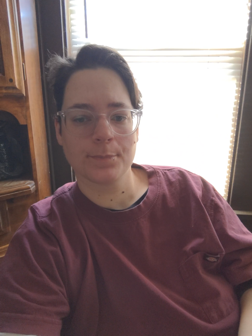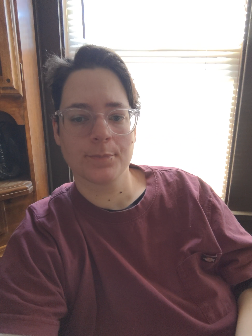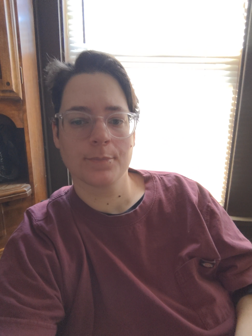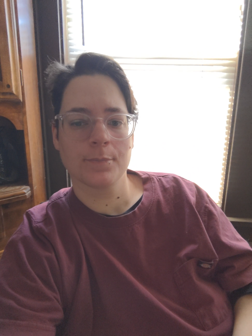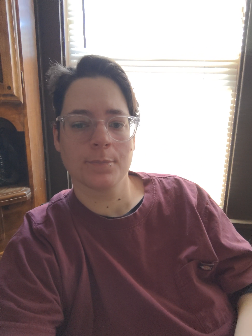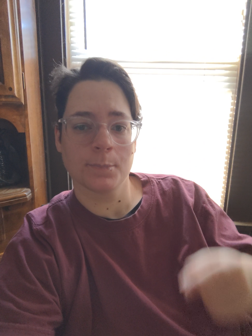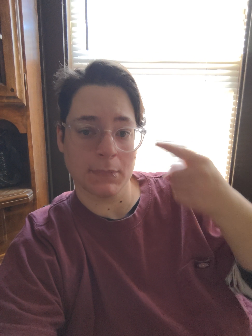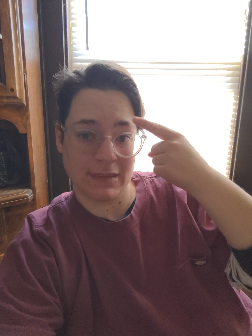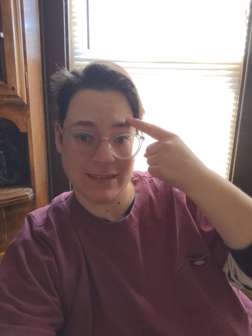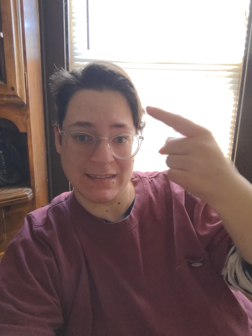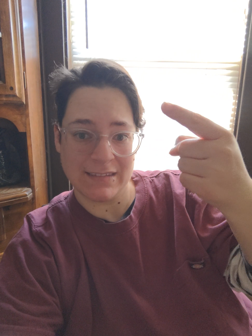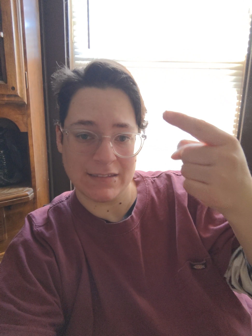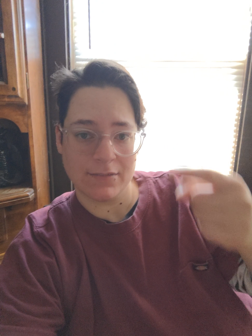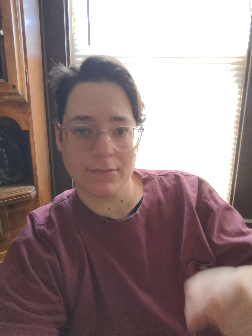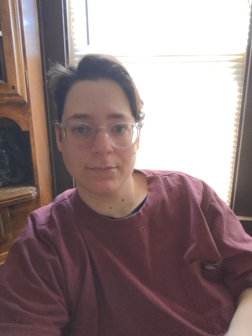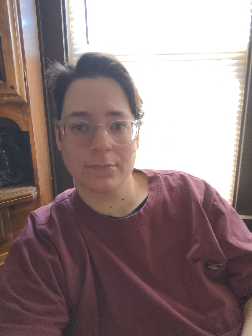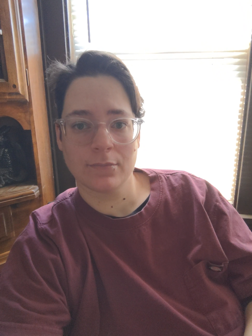penny